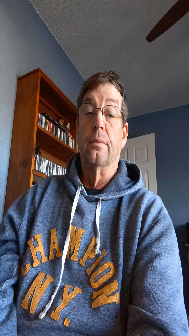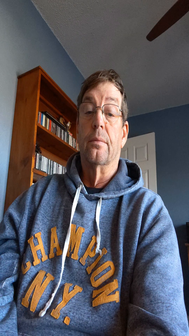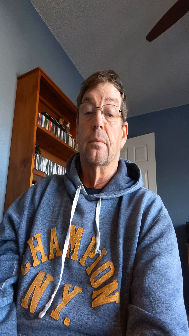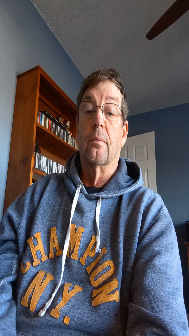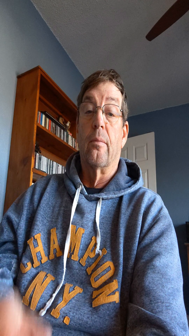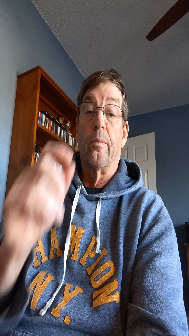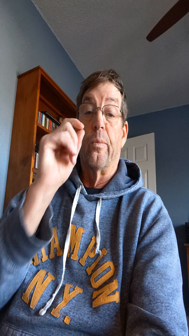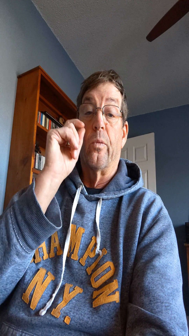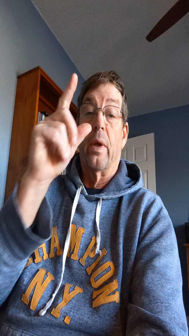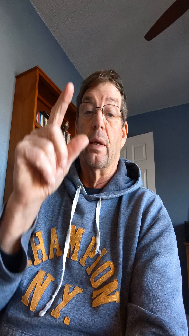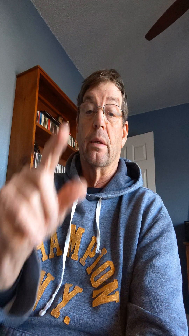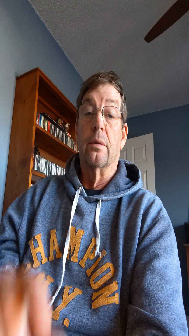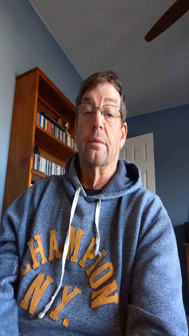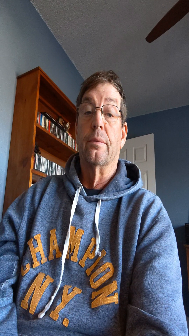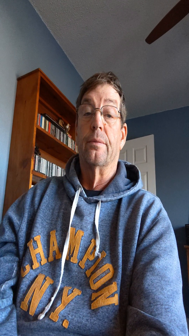wake